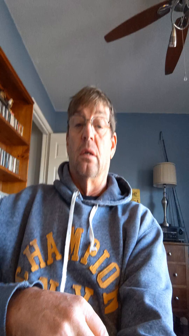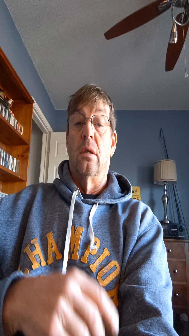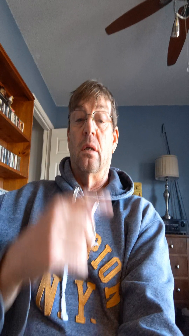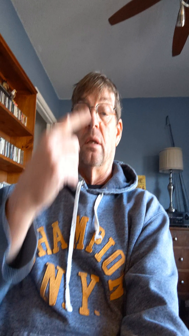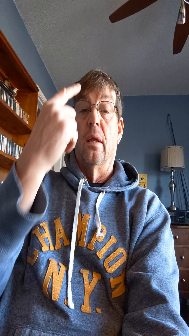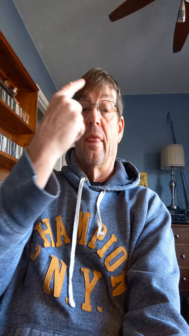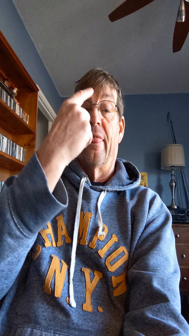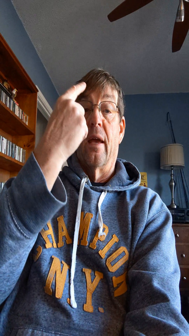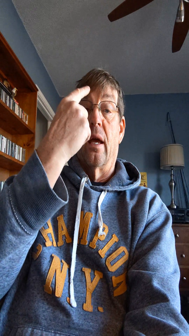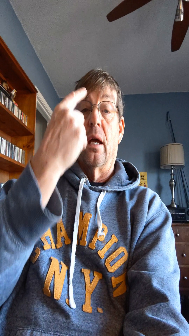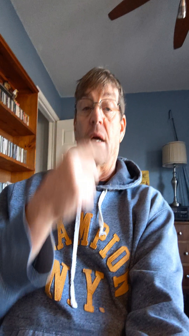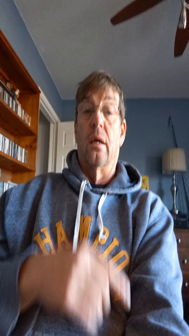think